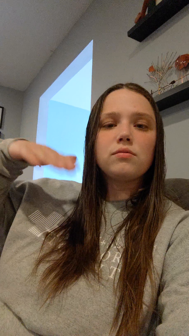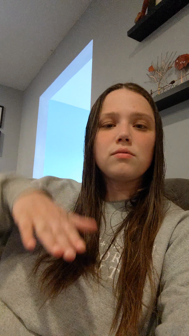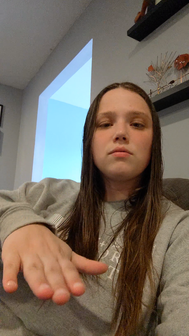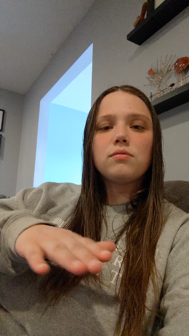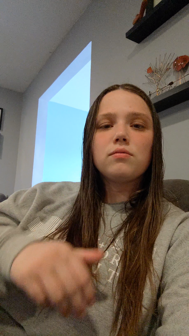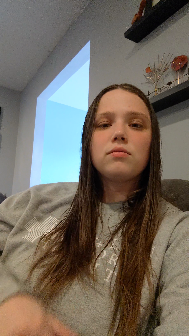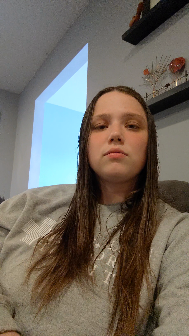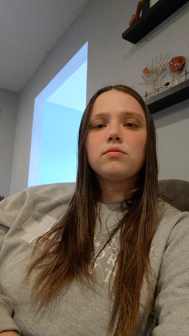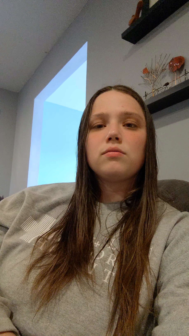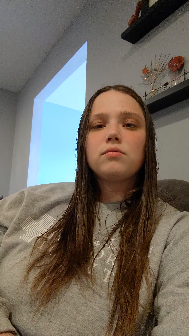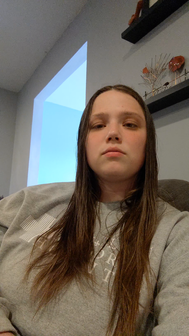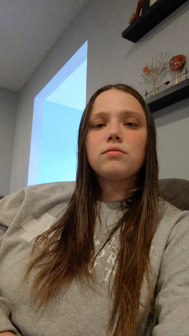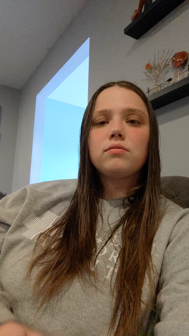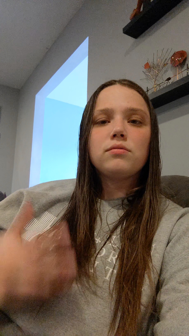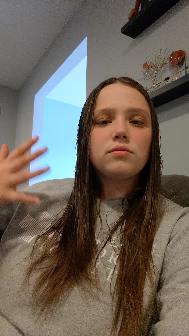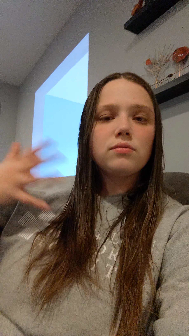scared